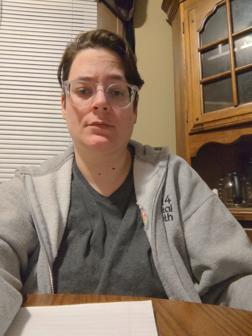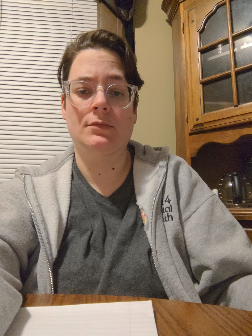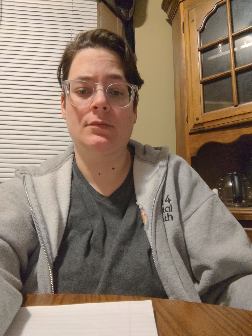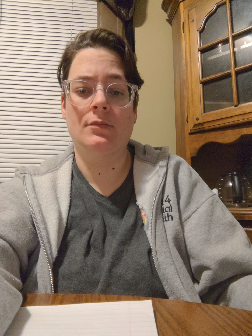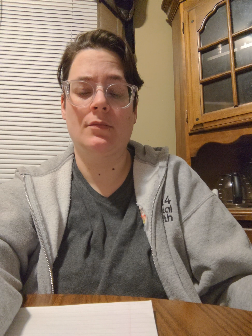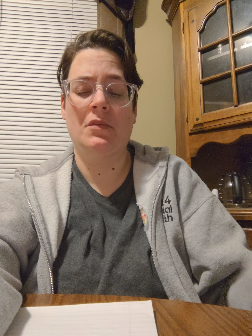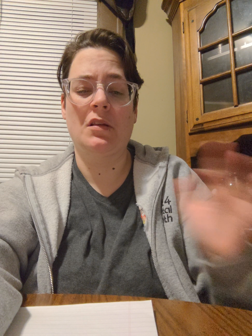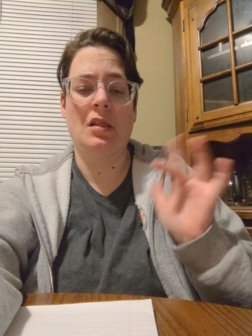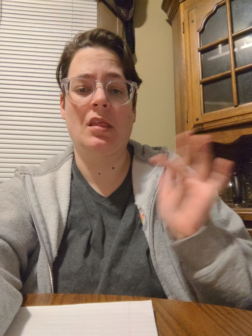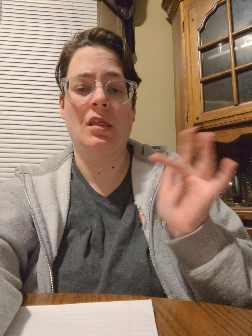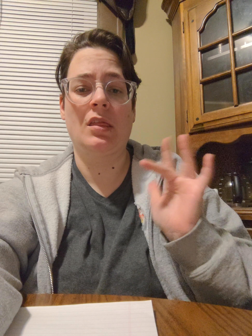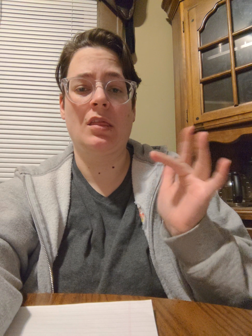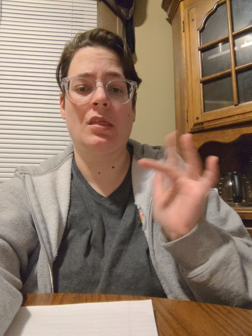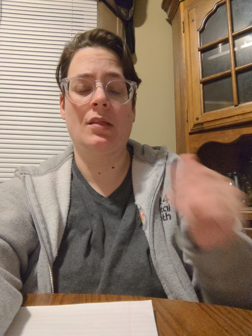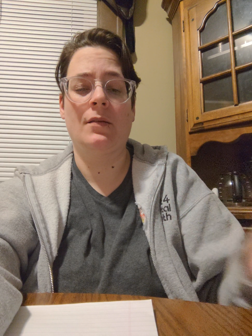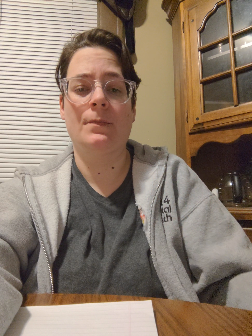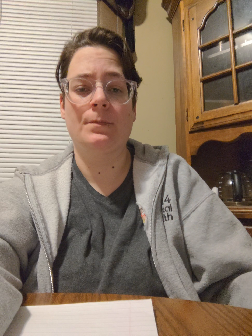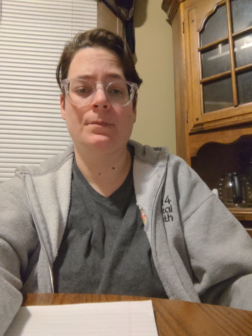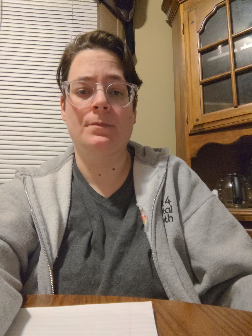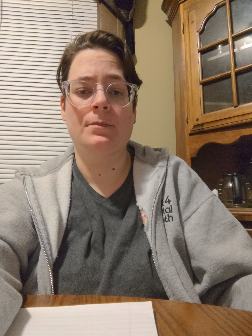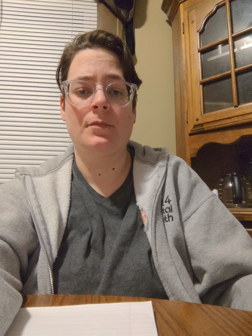yucky